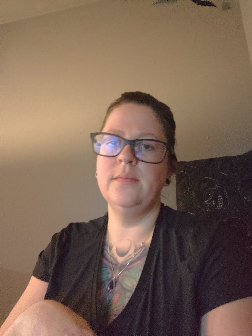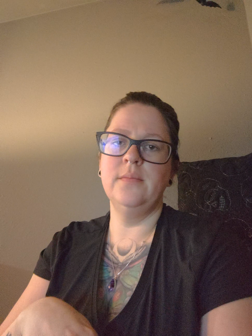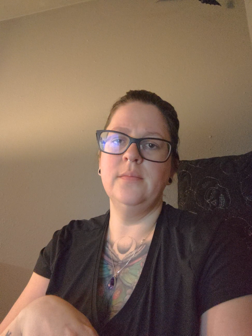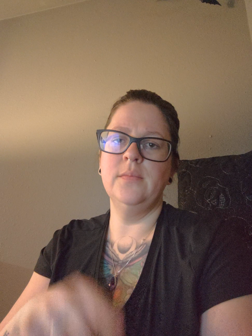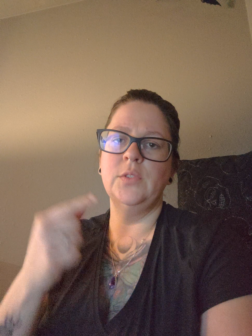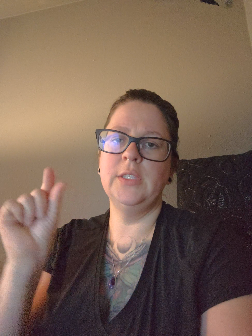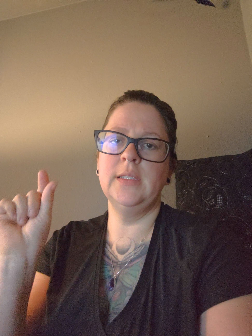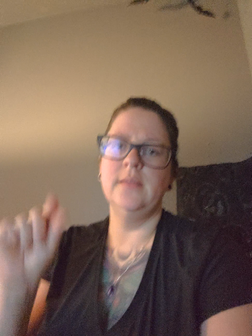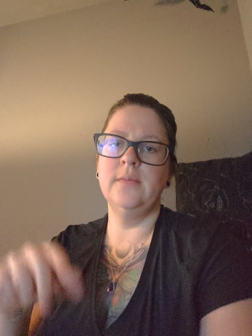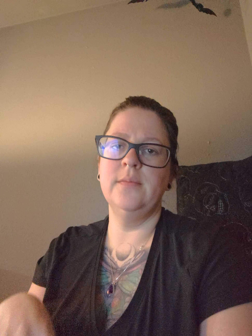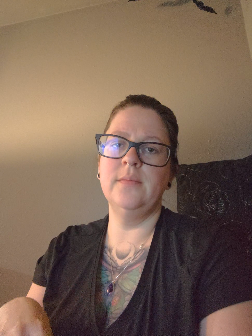green